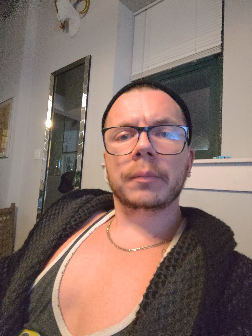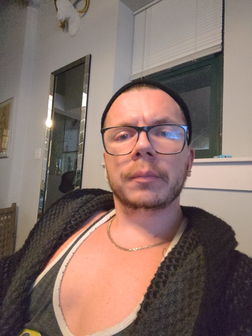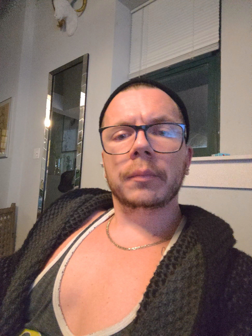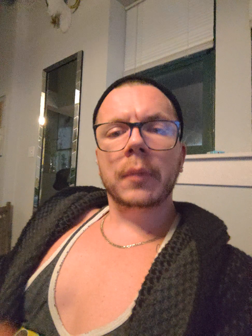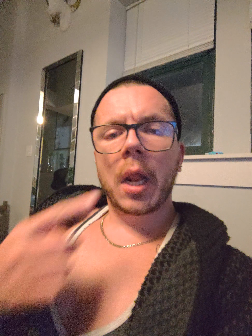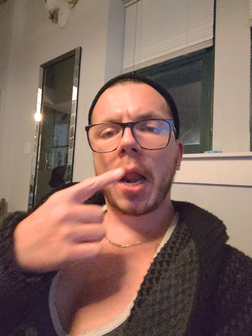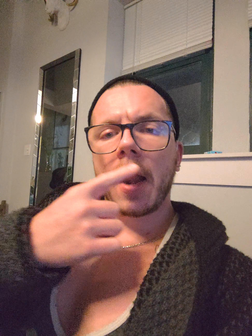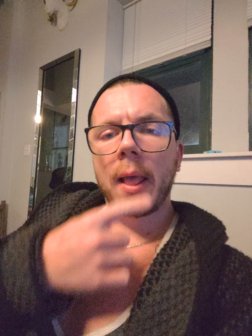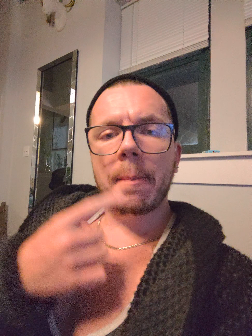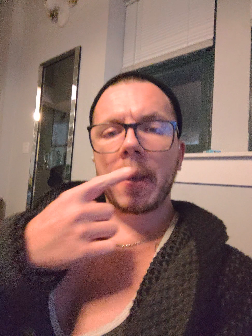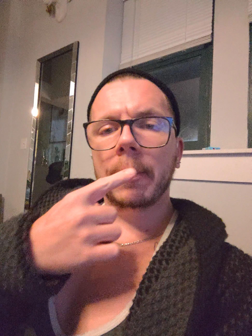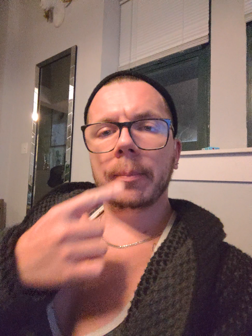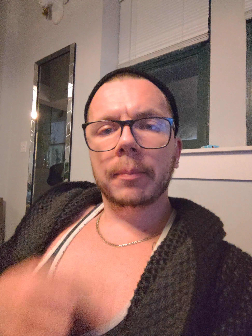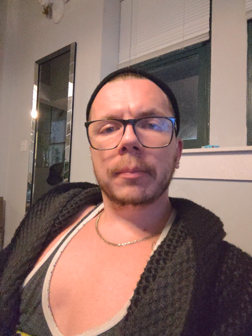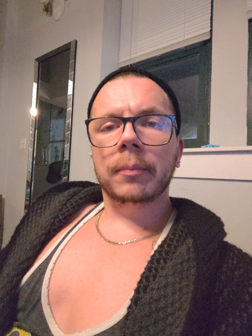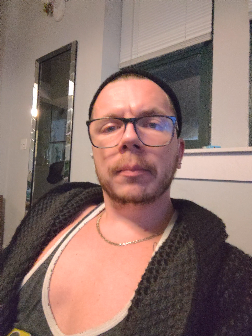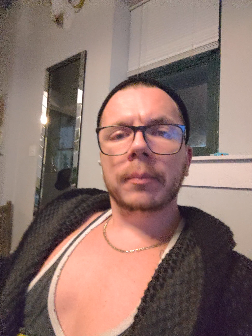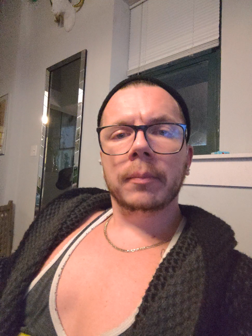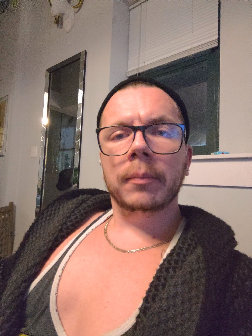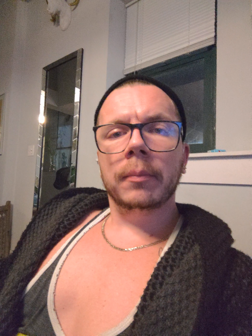lips